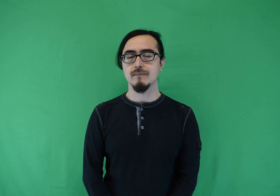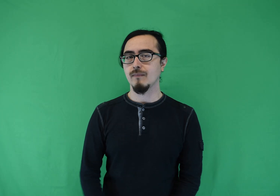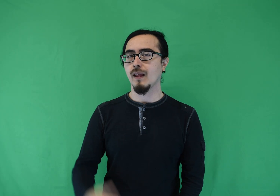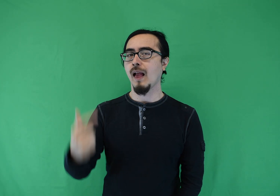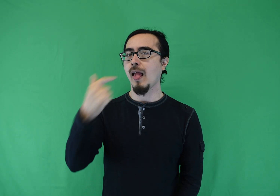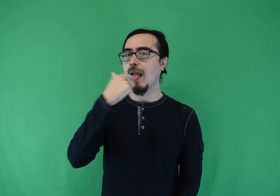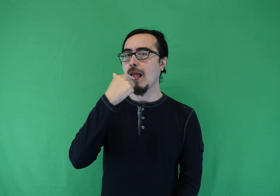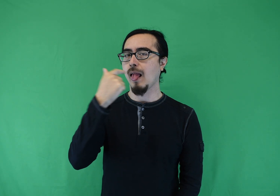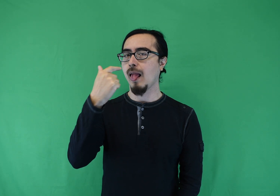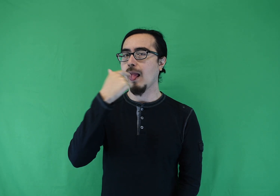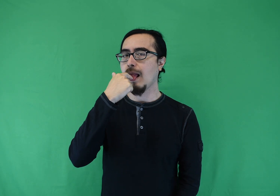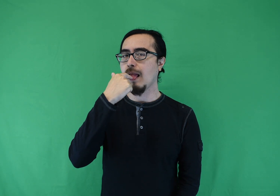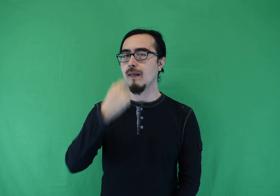sentido del gusto